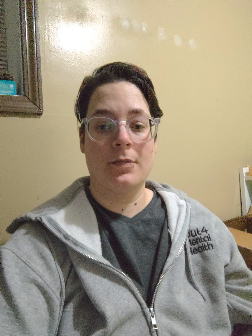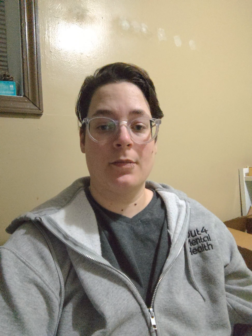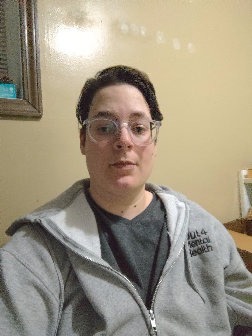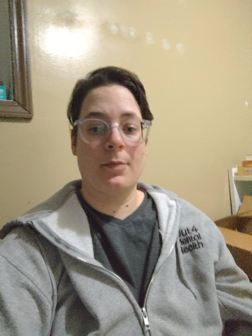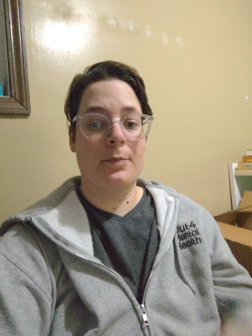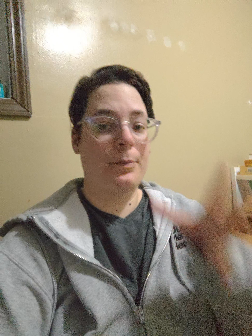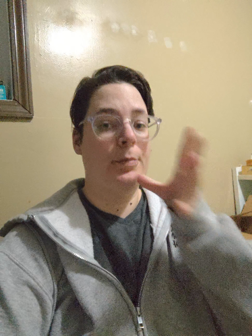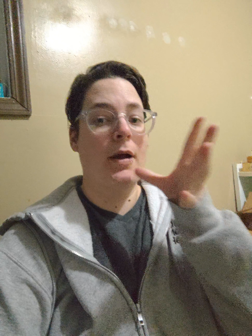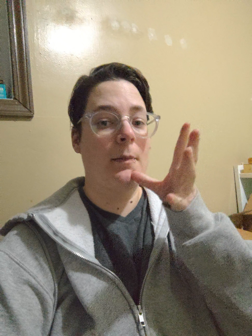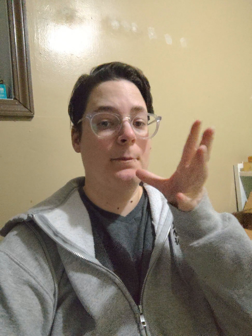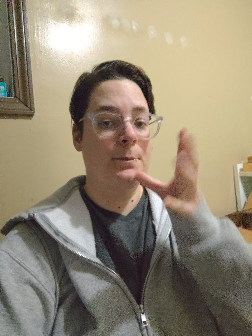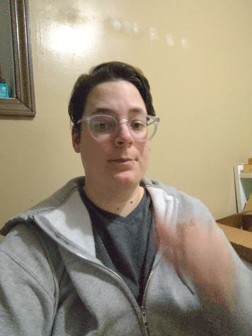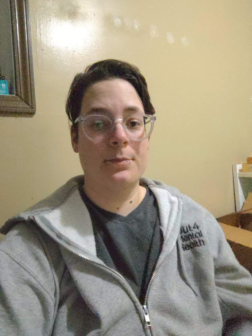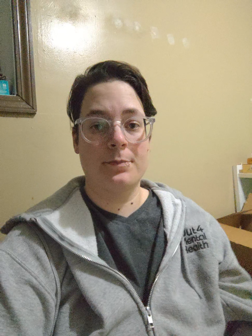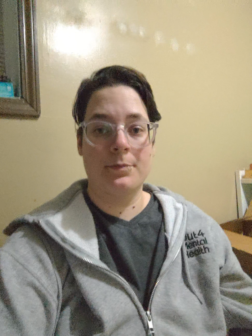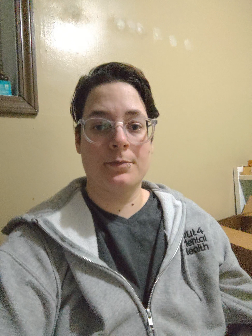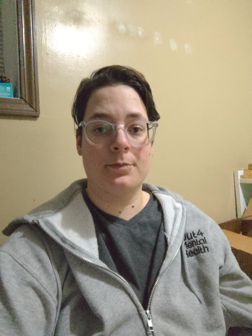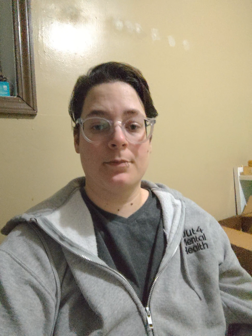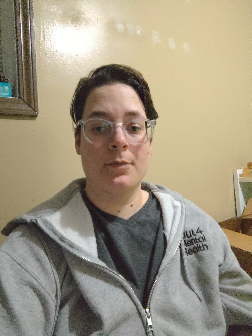mom